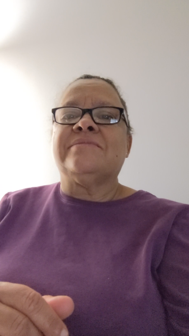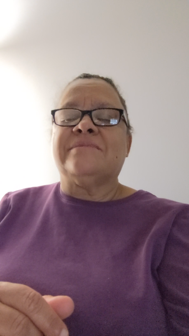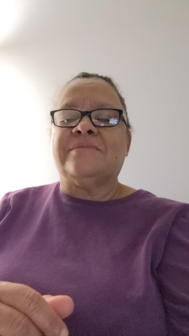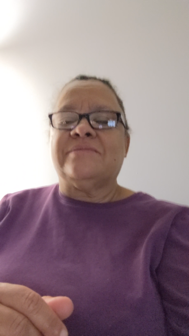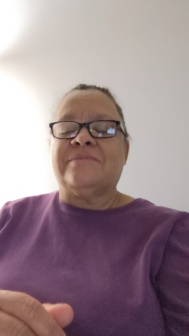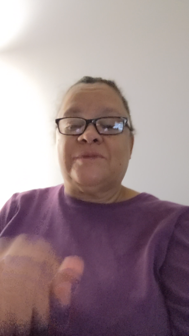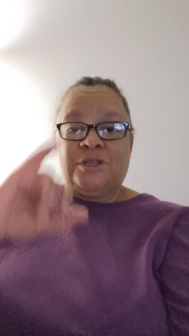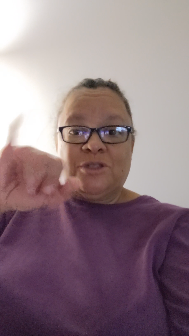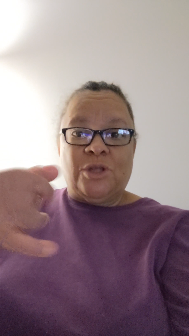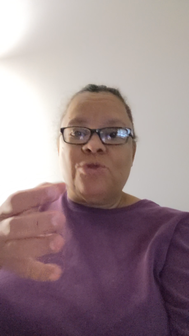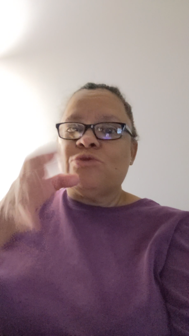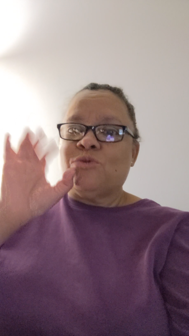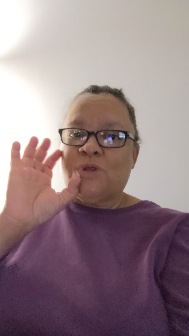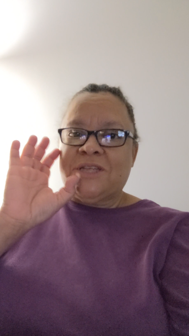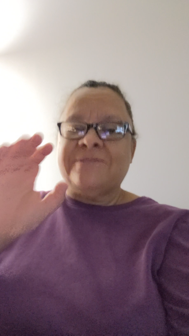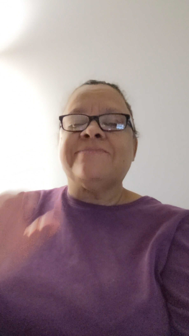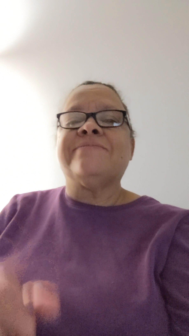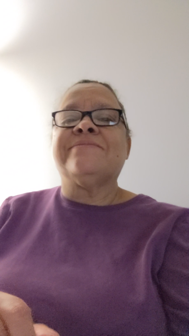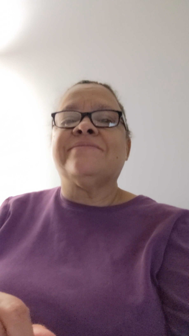juice